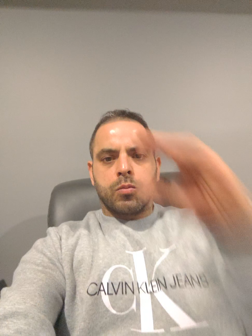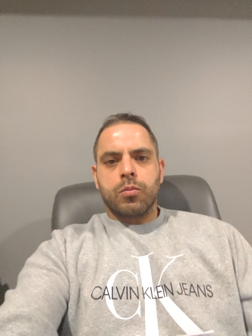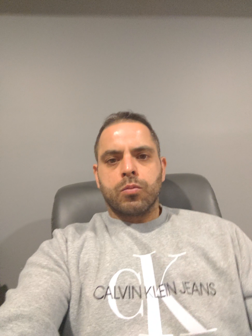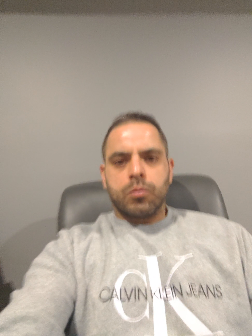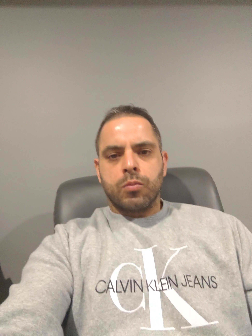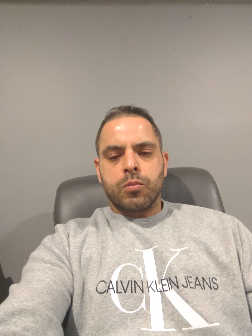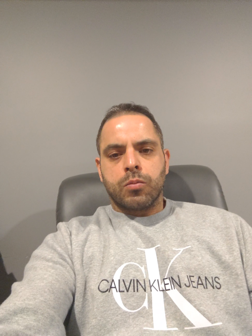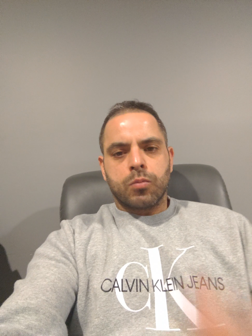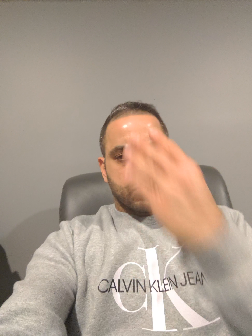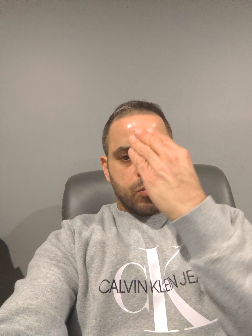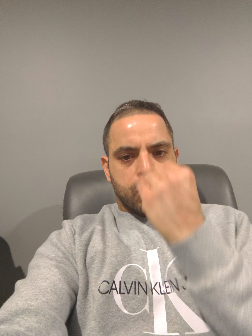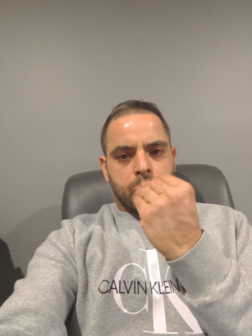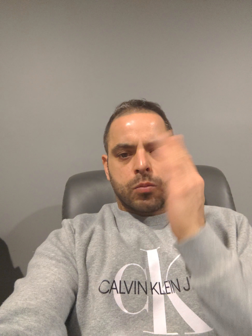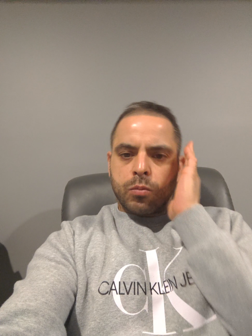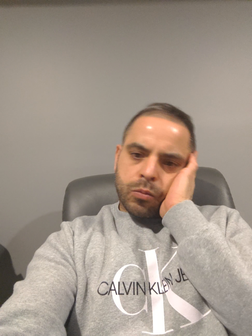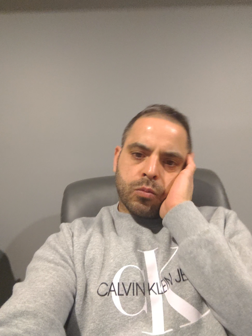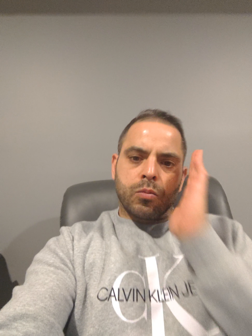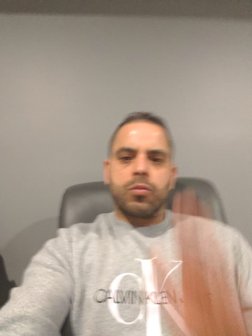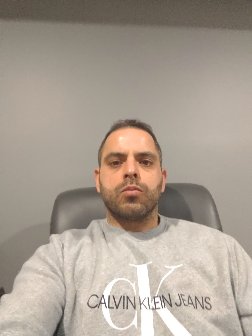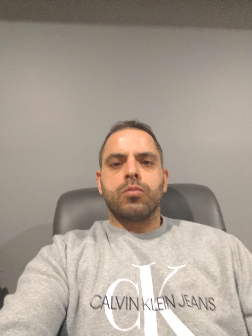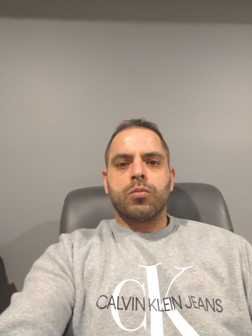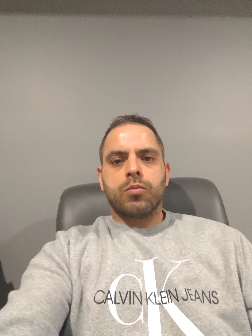nap